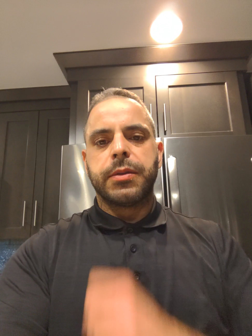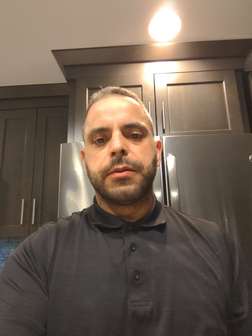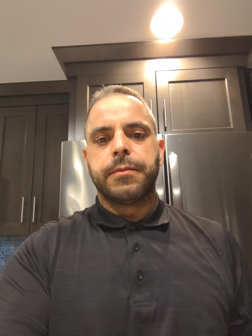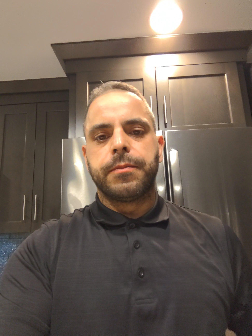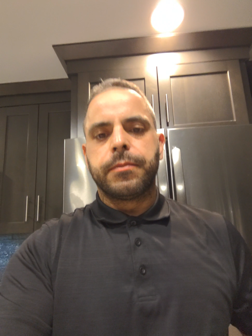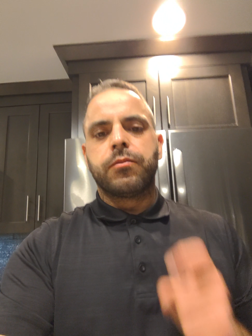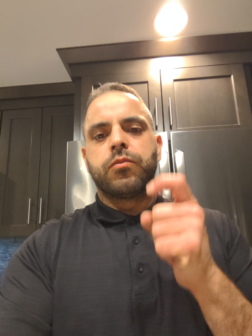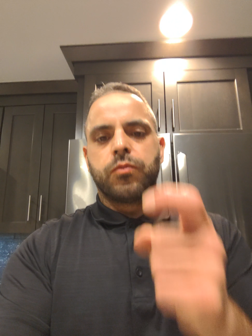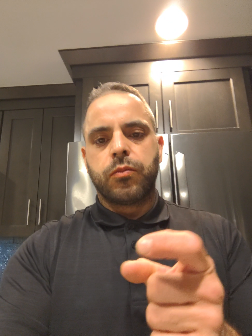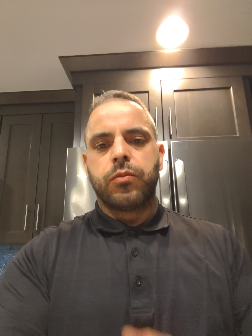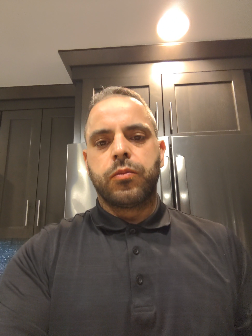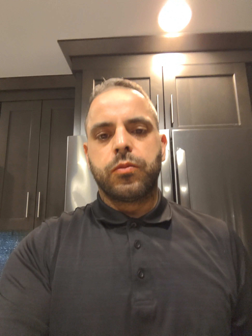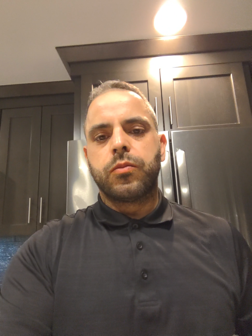give